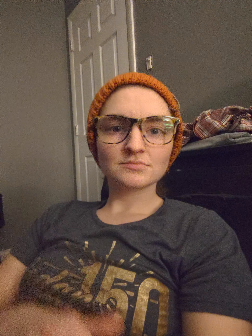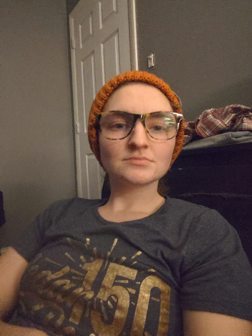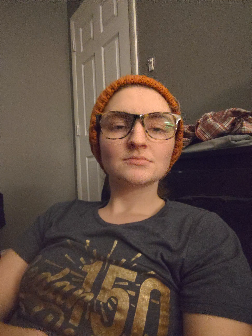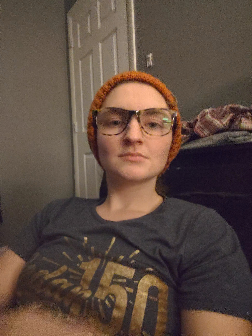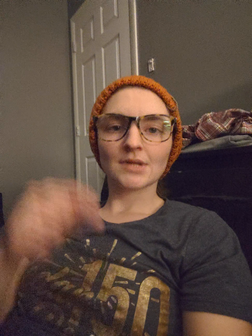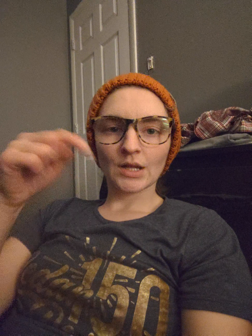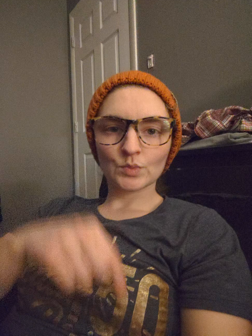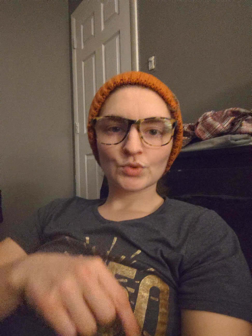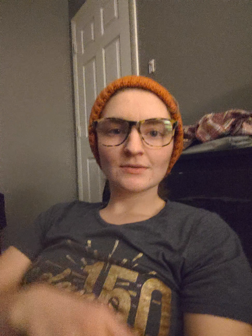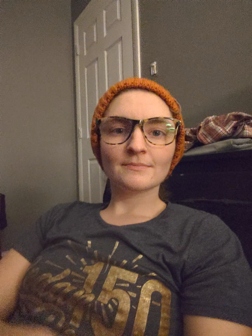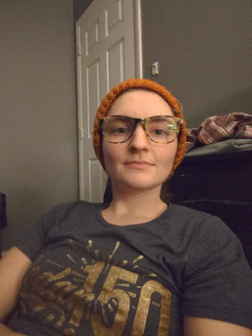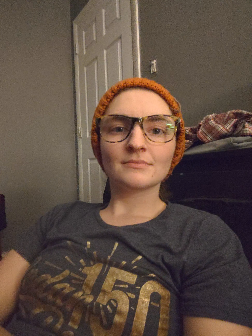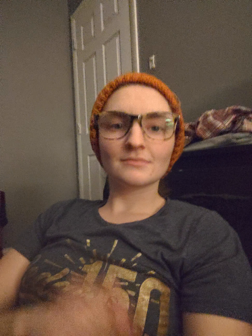down